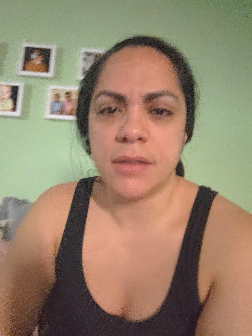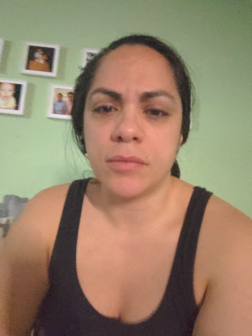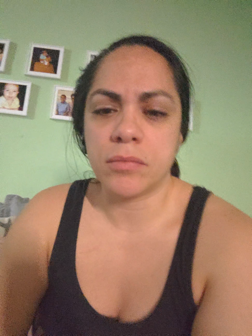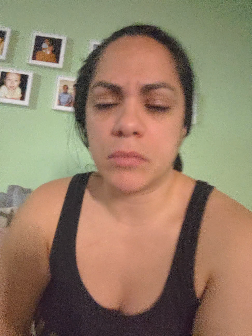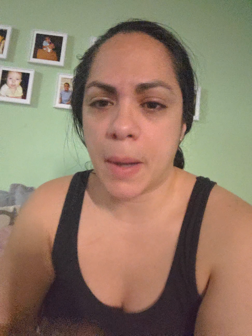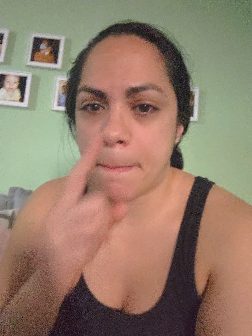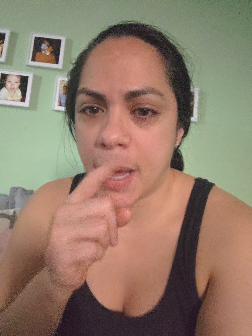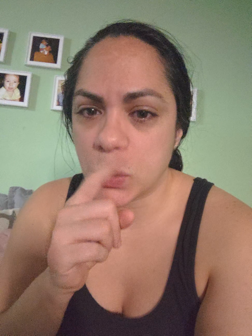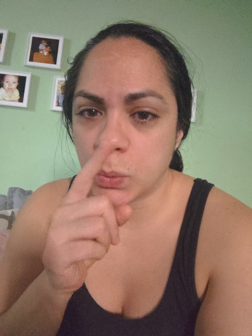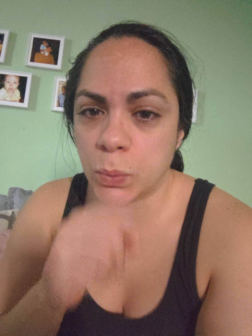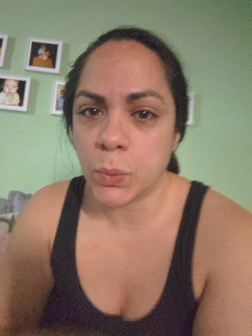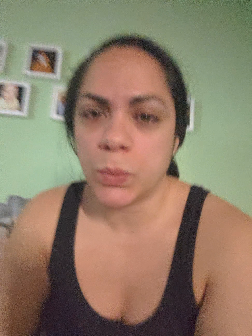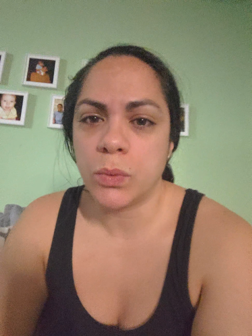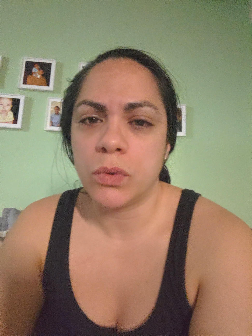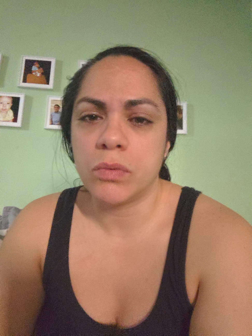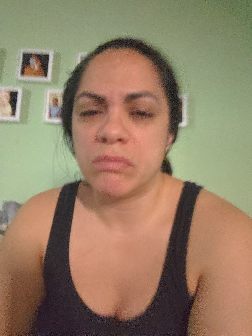mouse